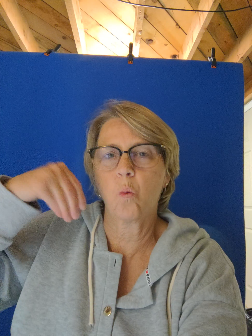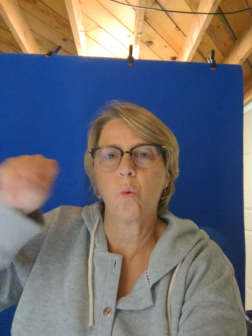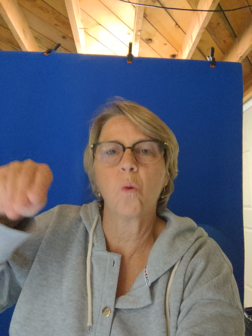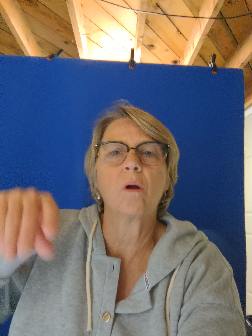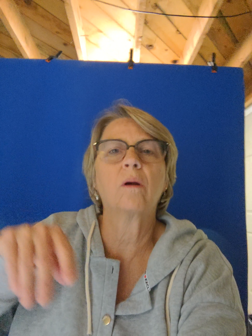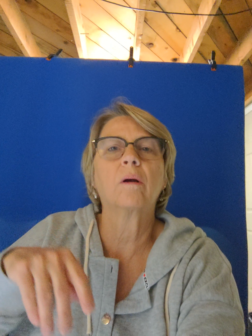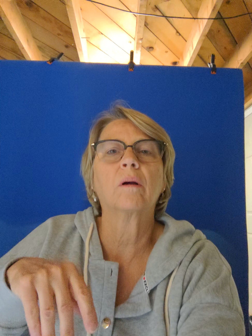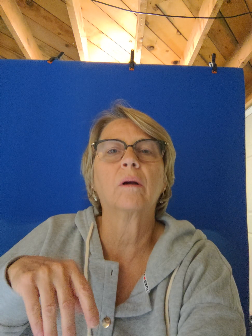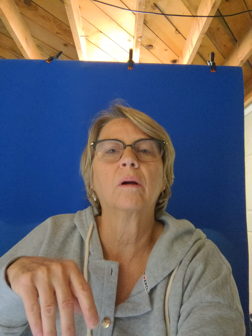store